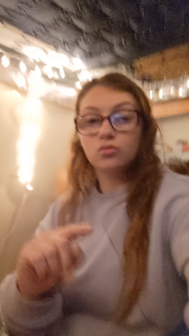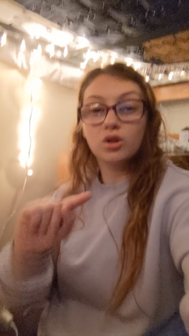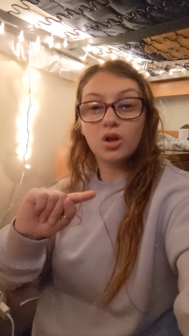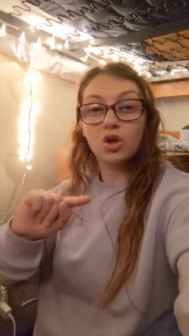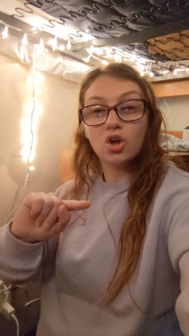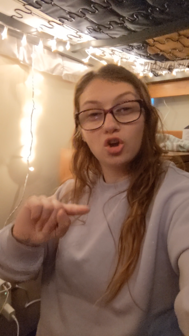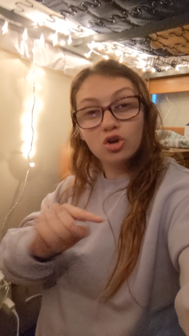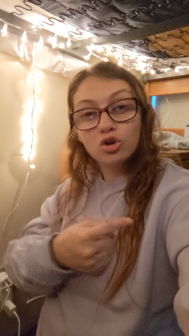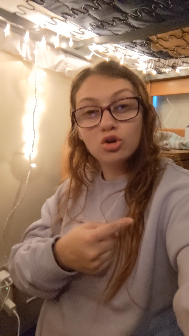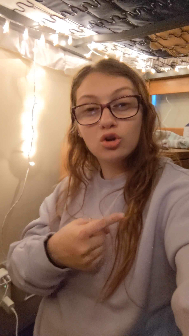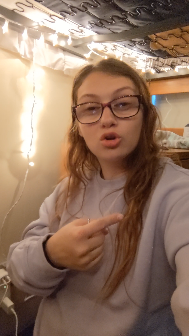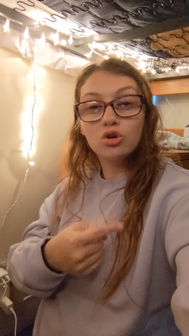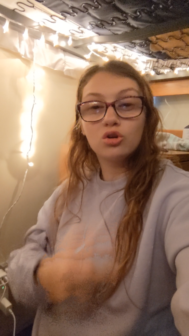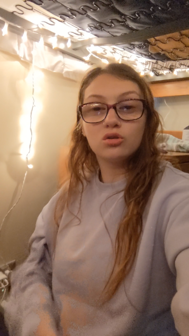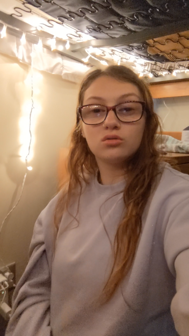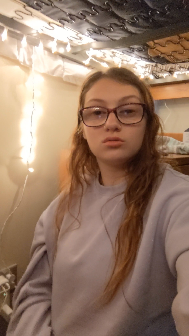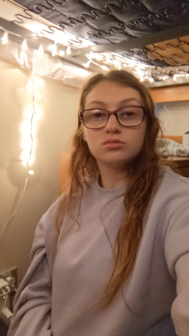hurt